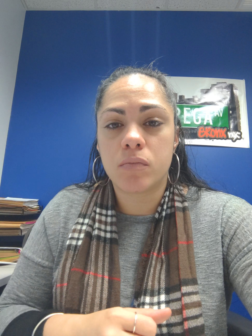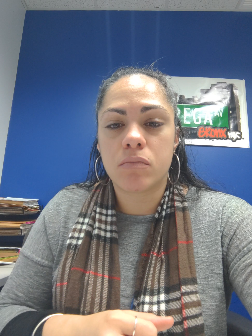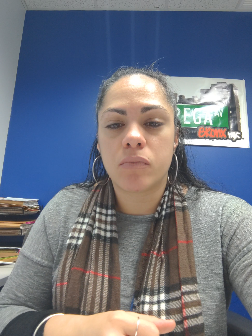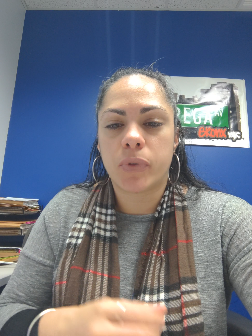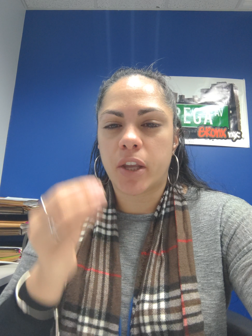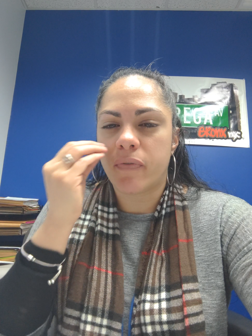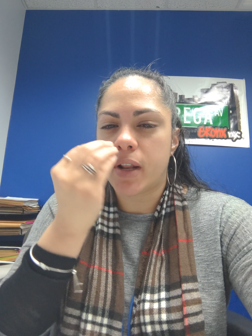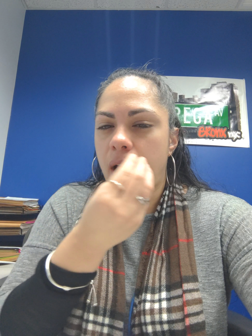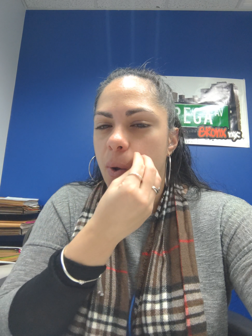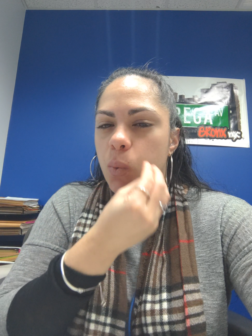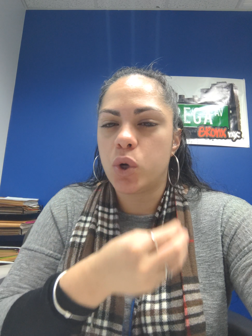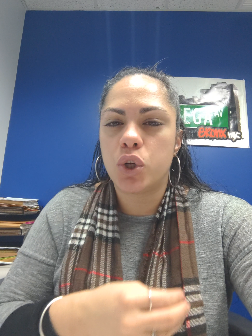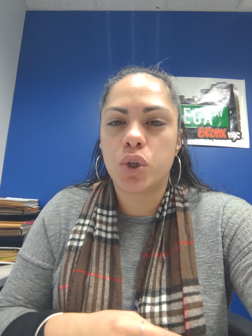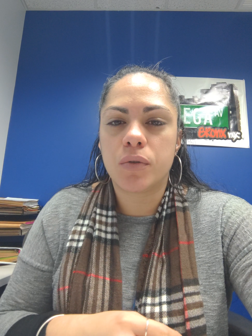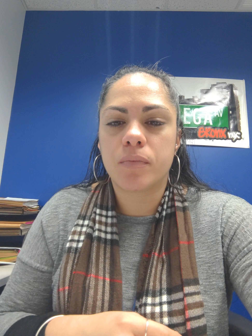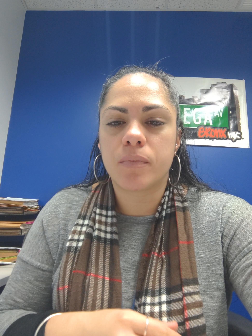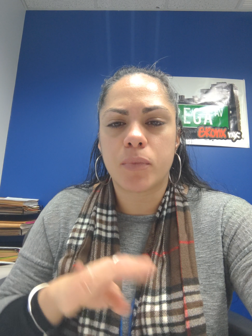flower